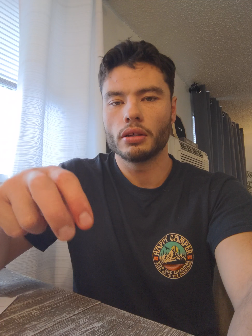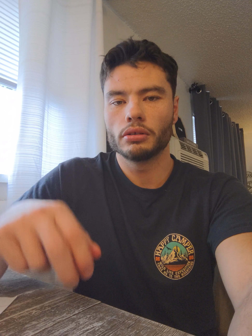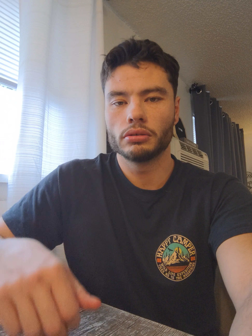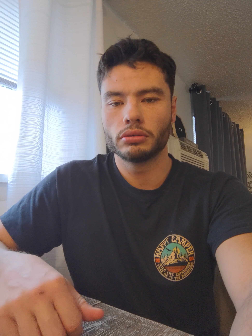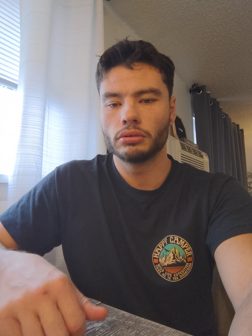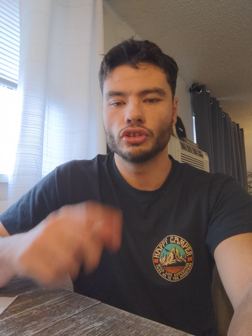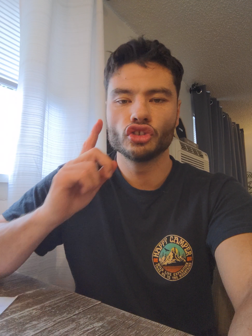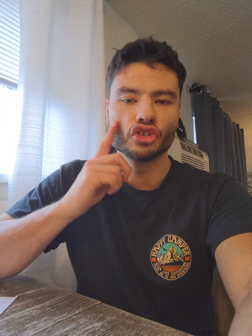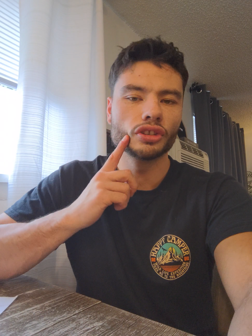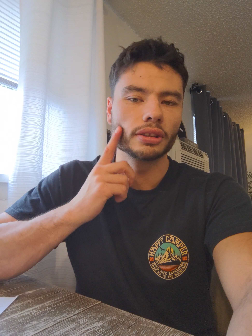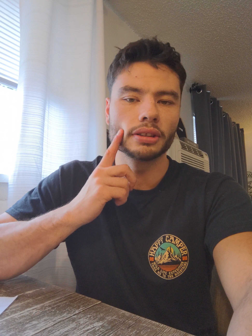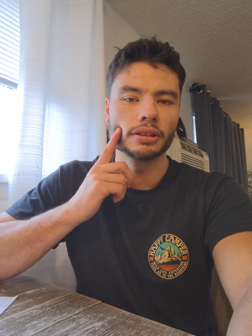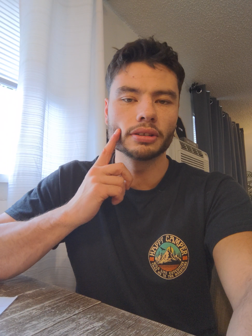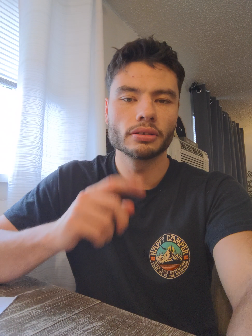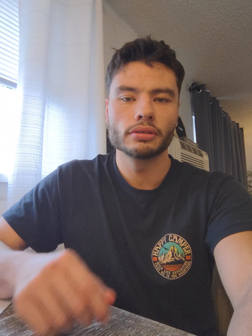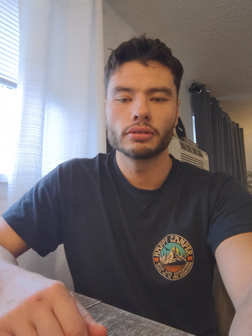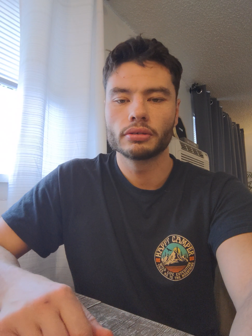cheek